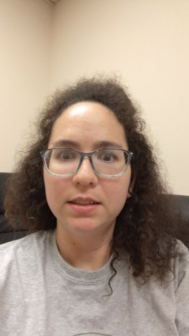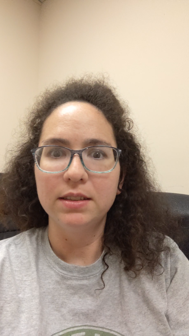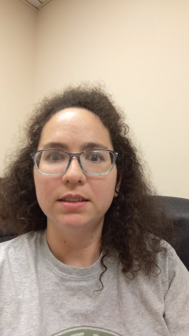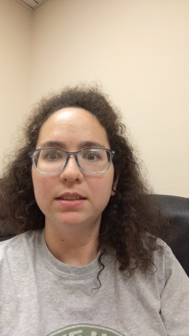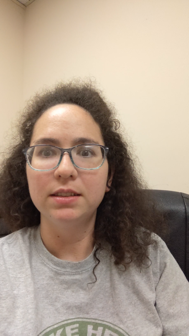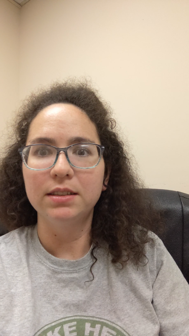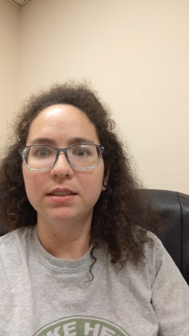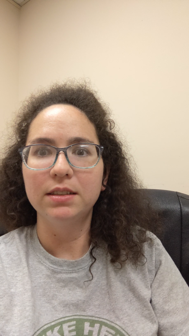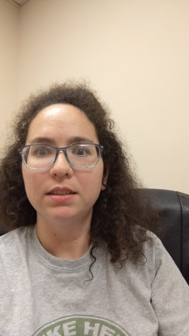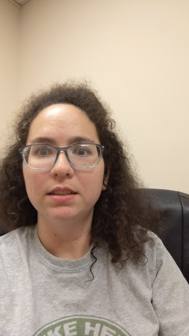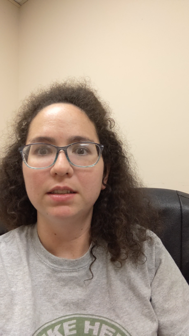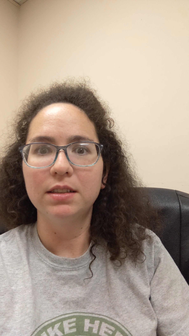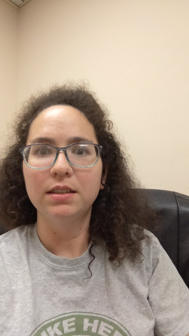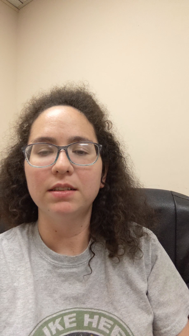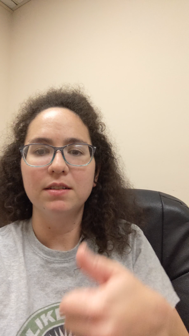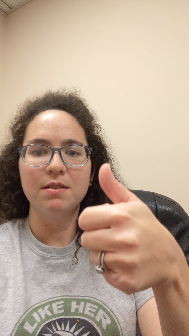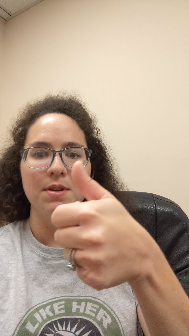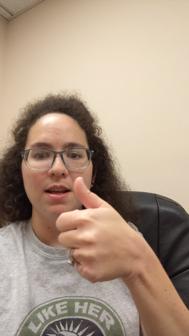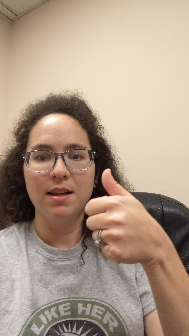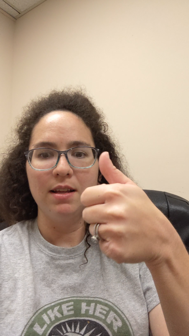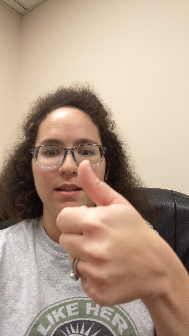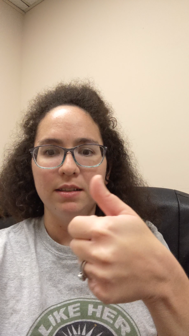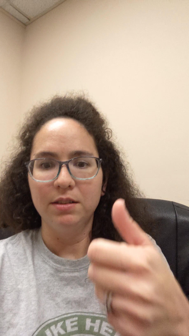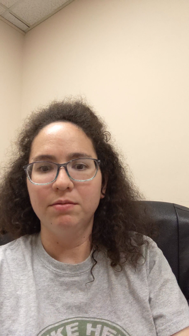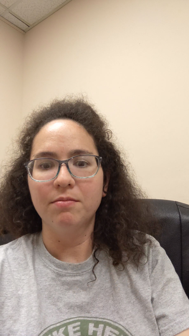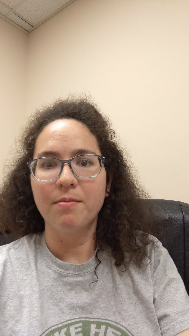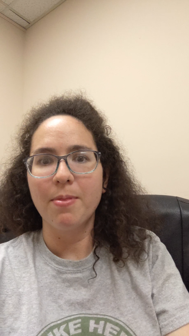basement